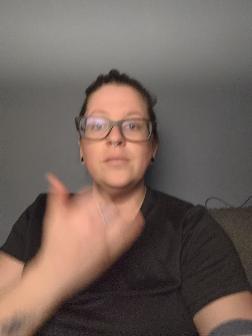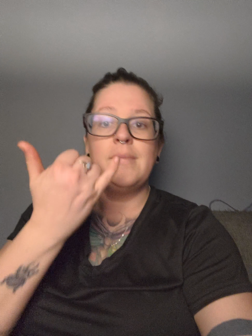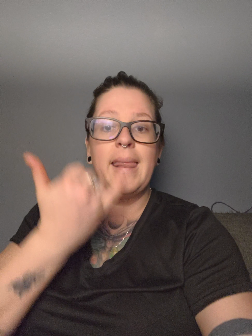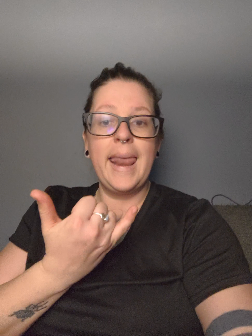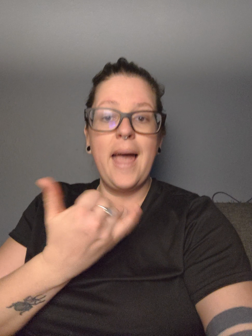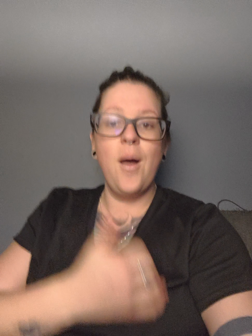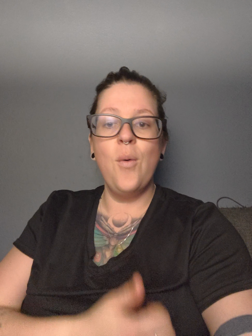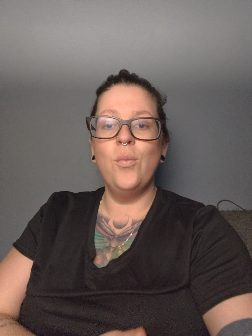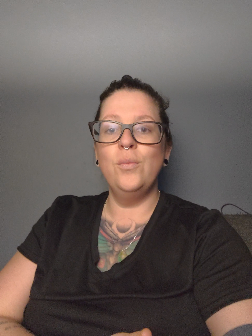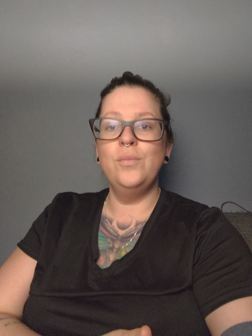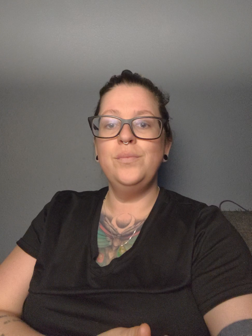now